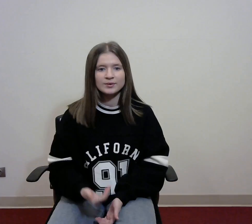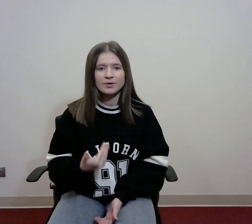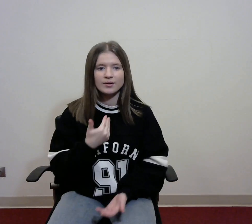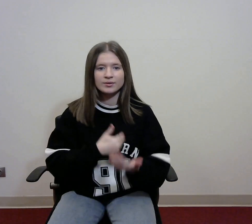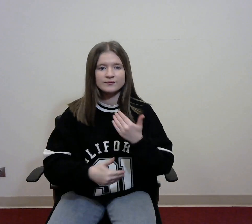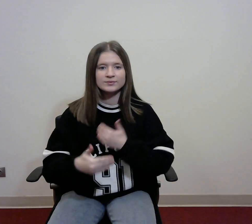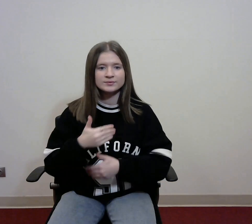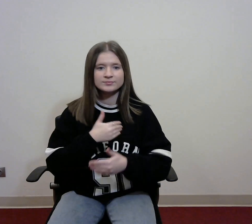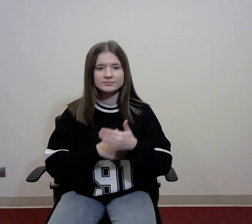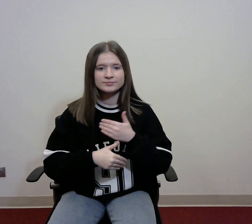əlil